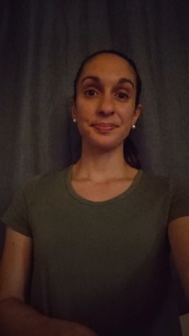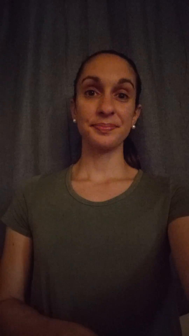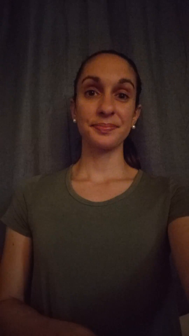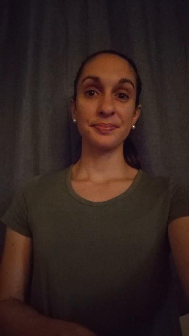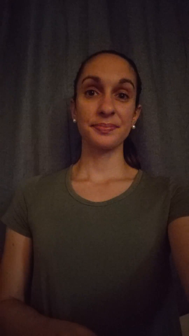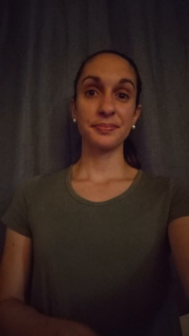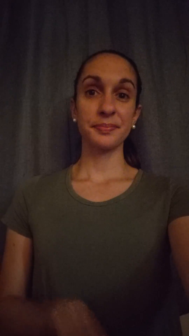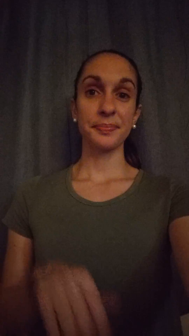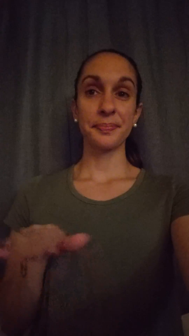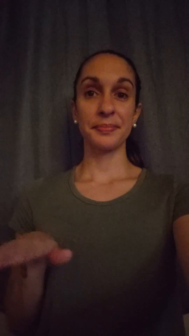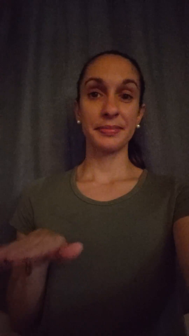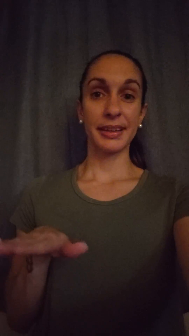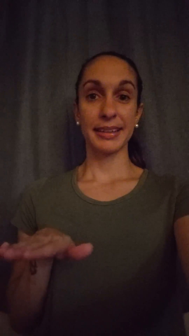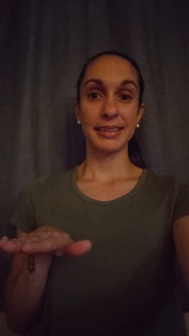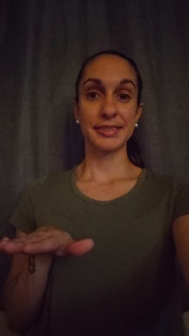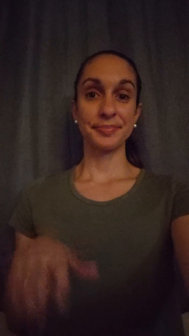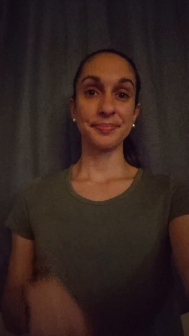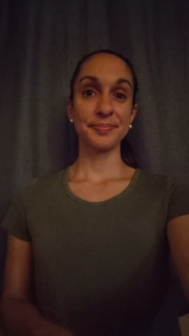penguin